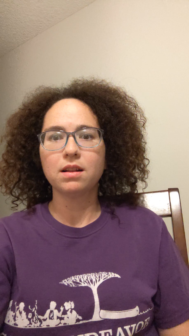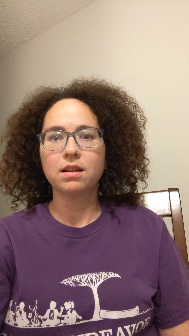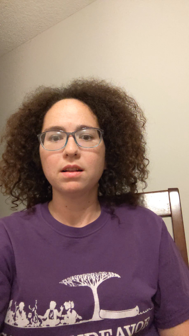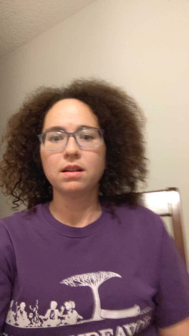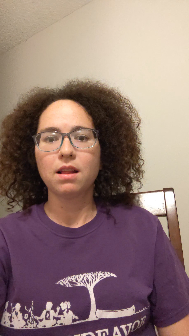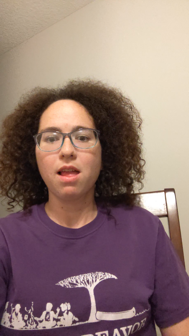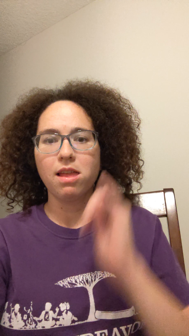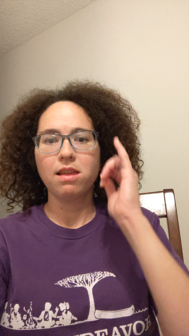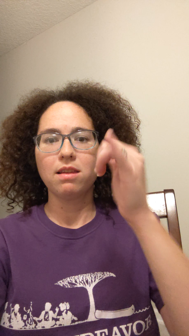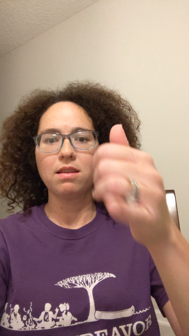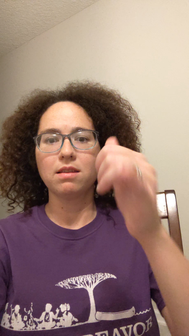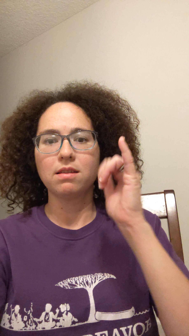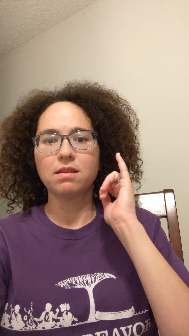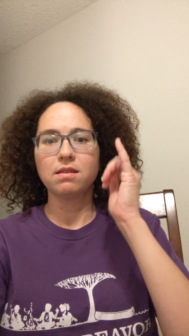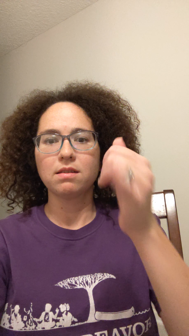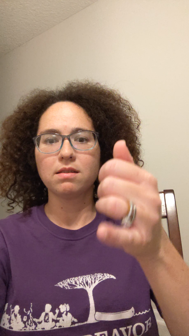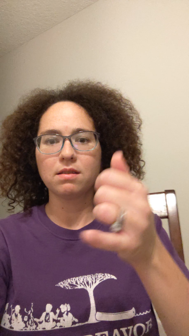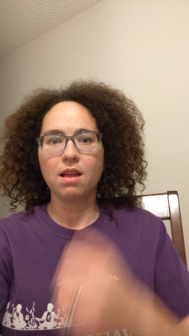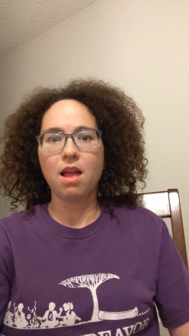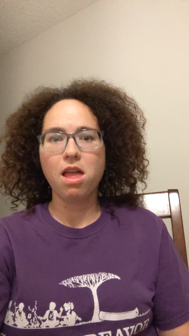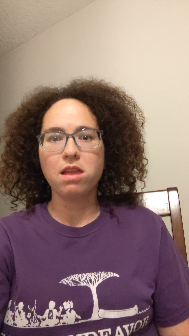rocking chair